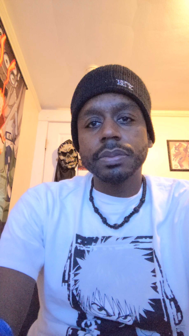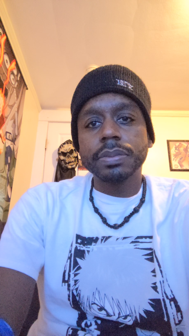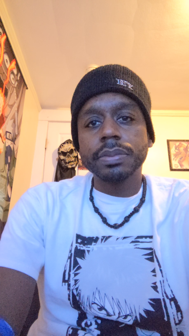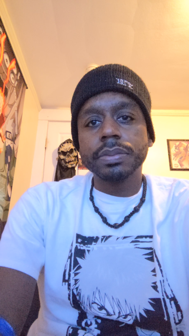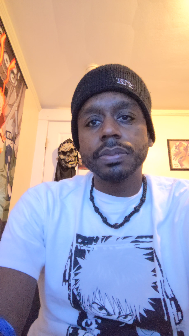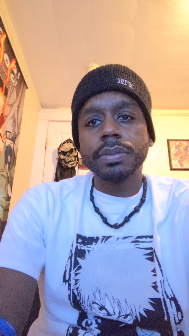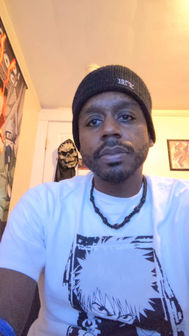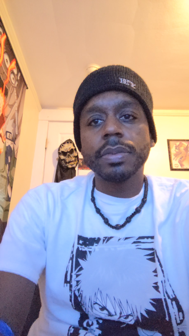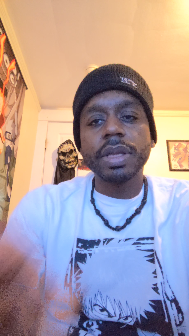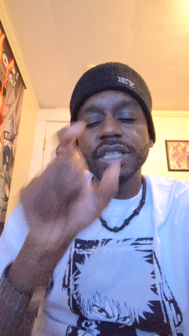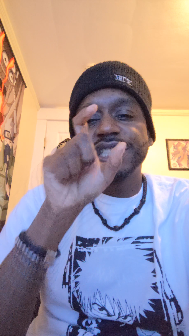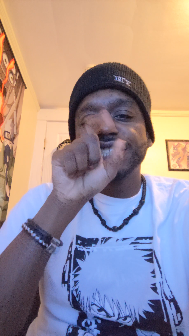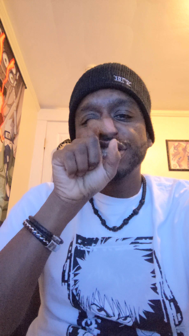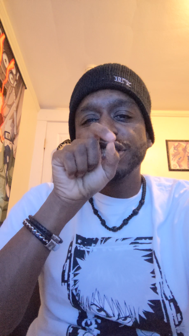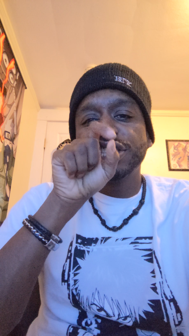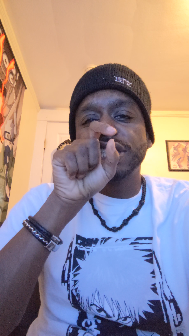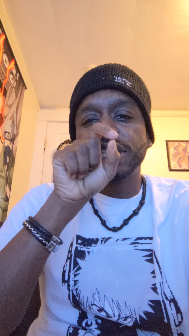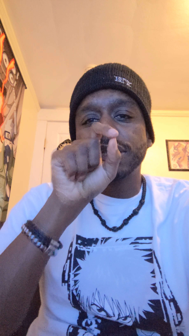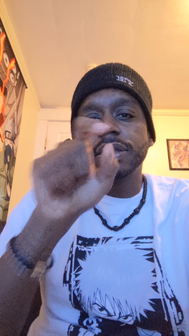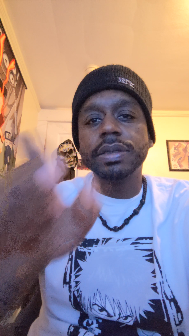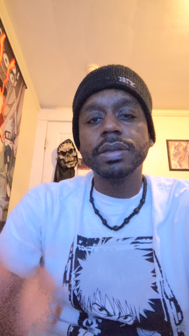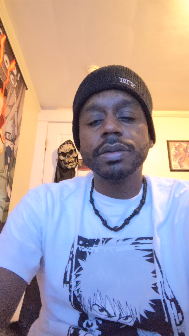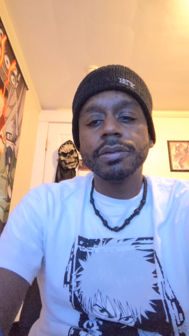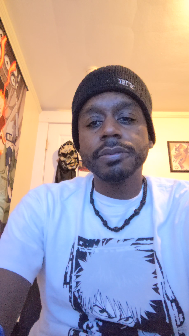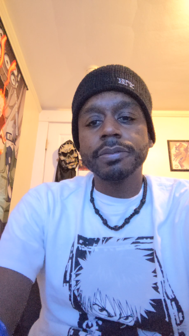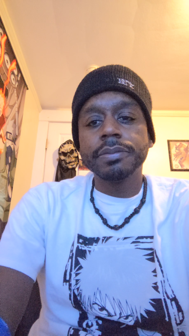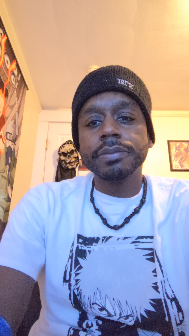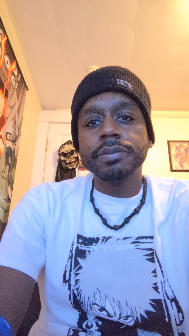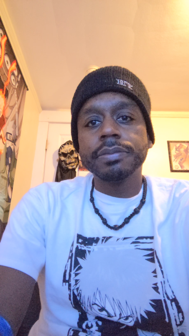chicken